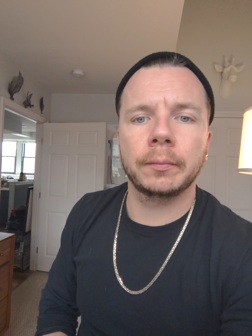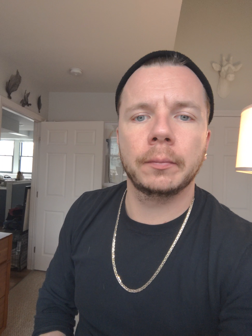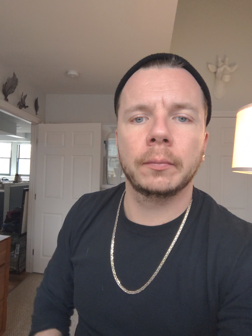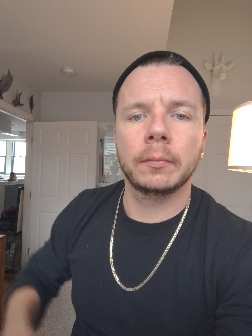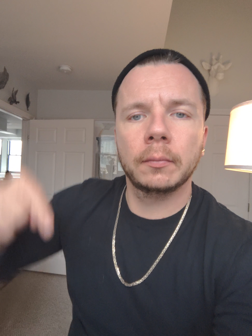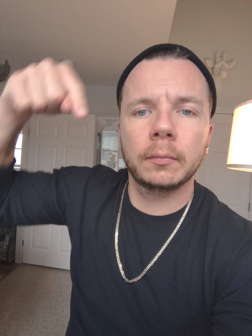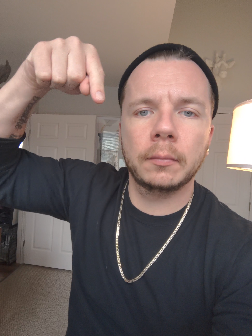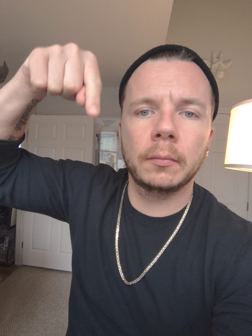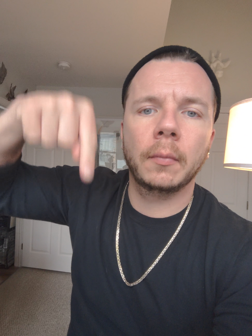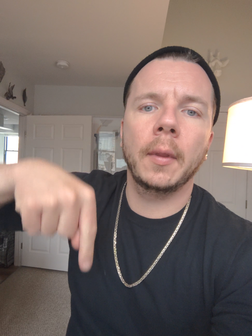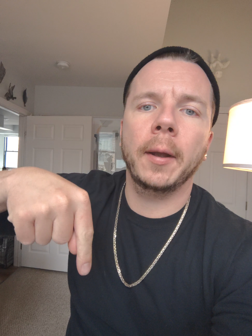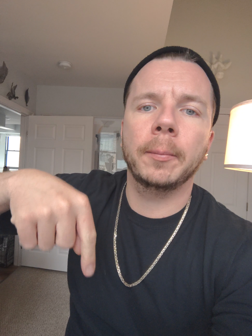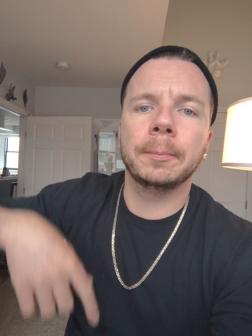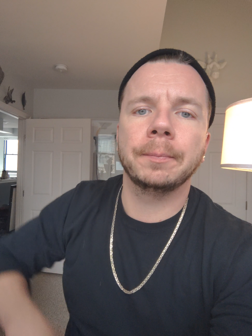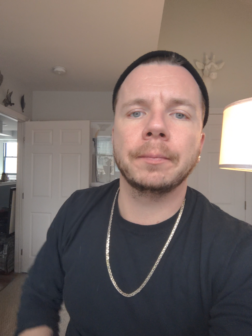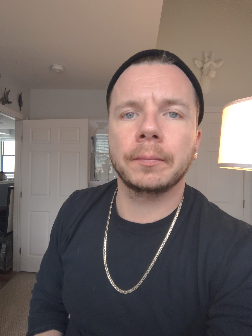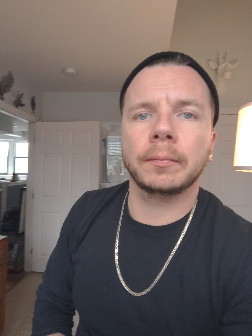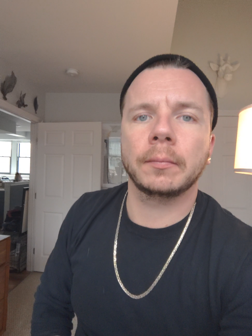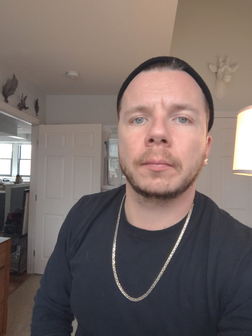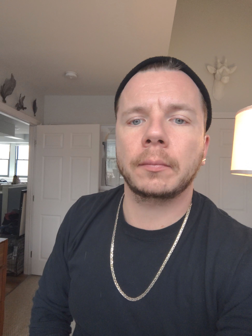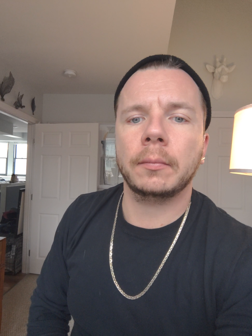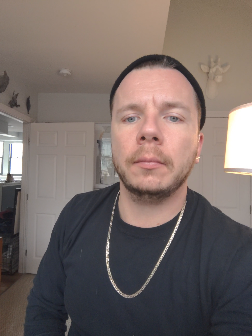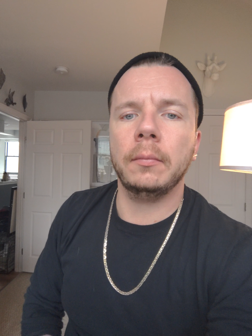down